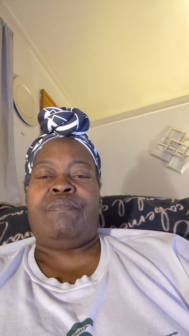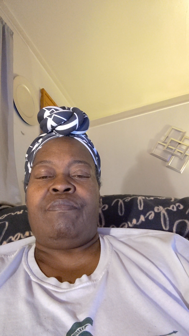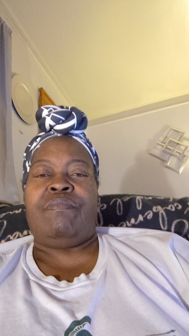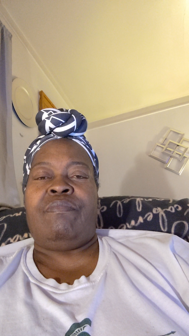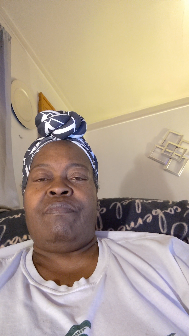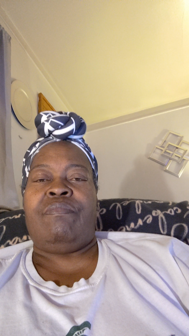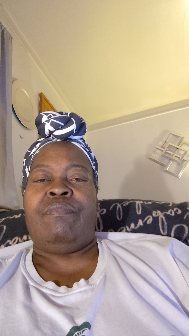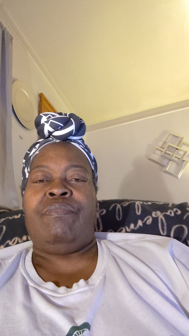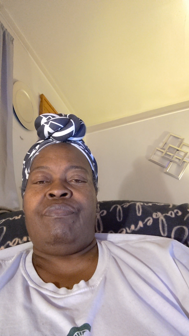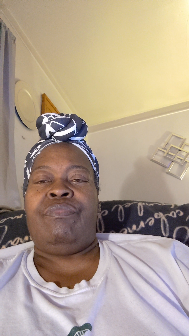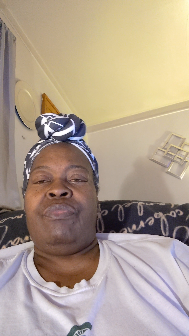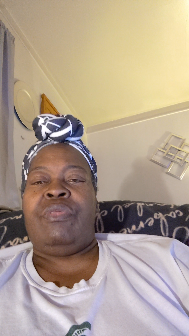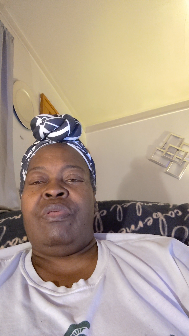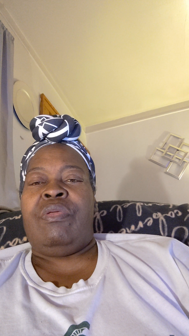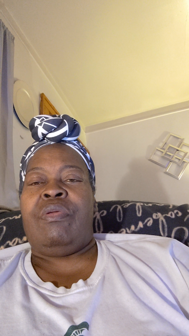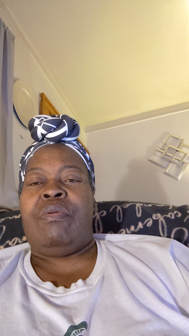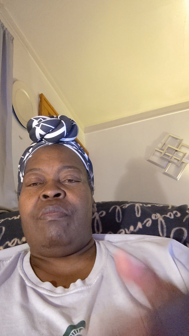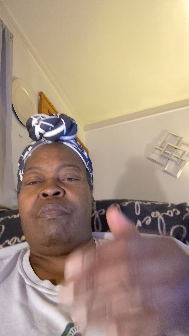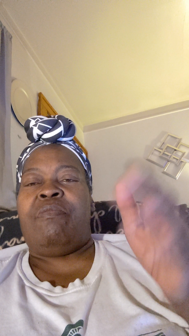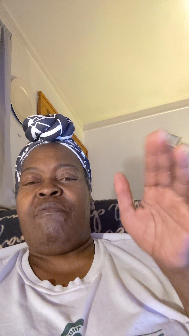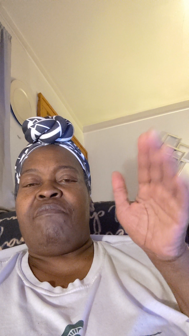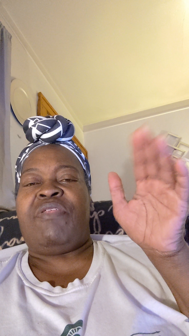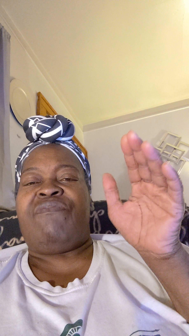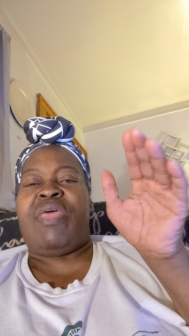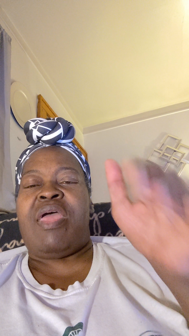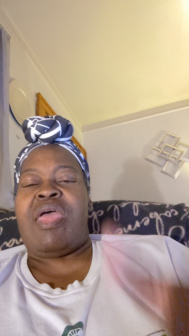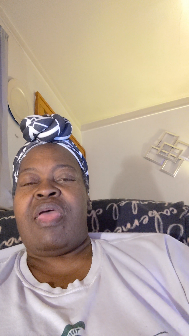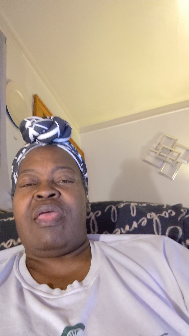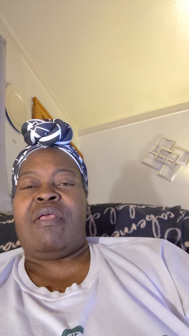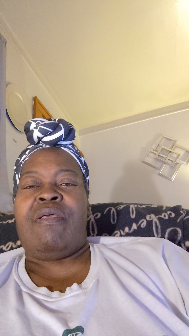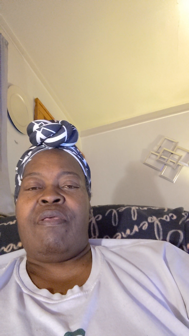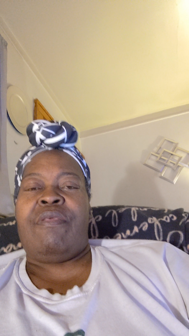butterfly